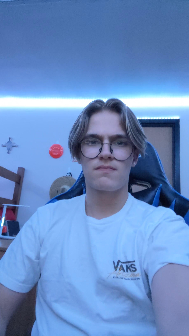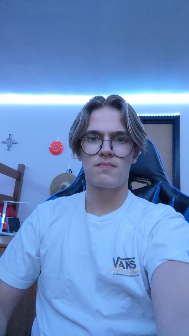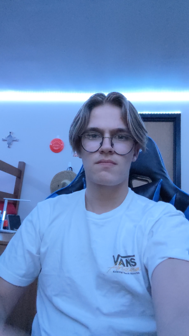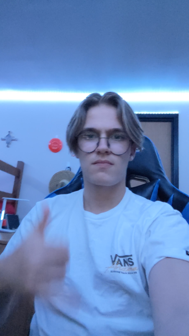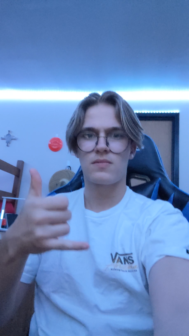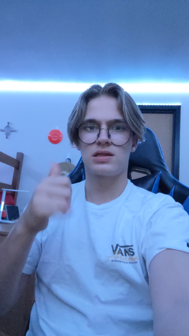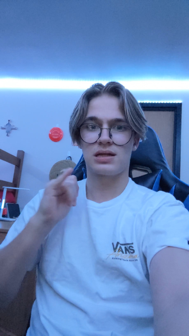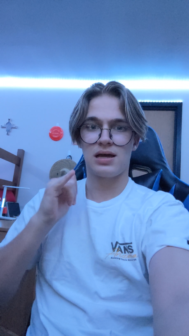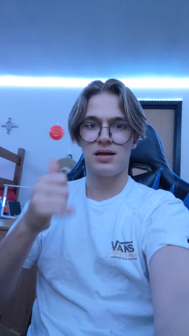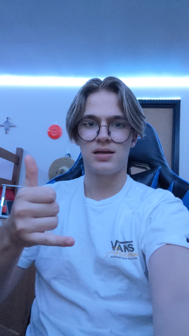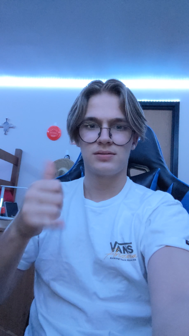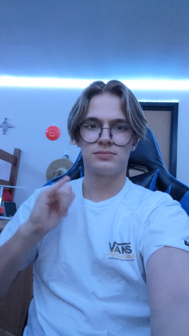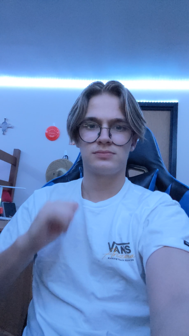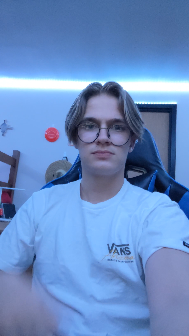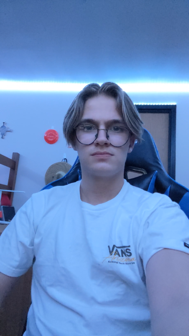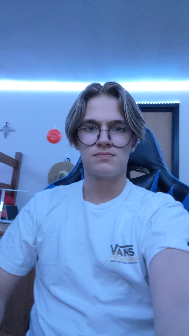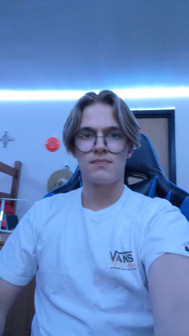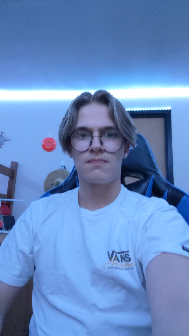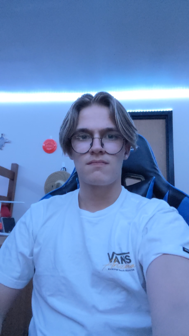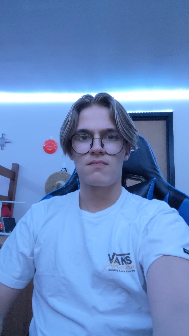rocking chair